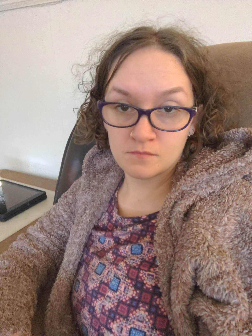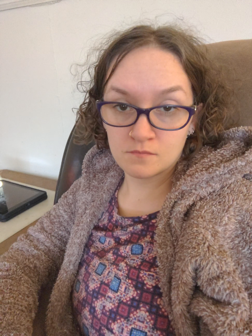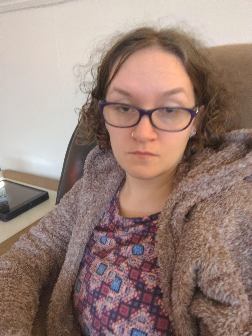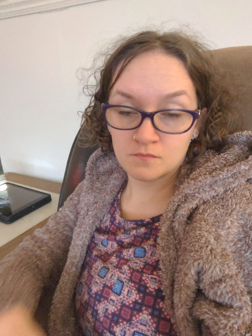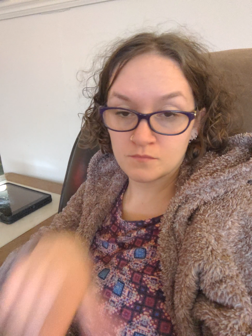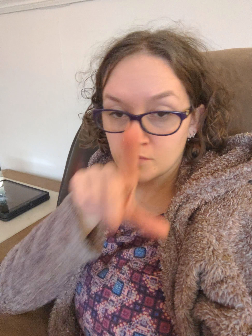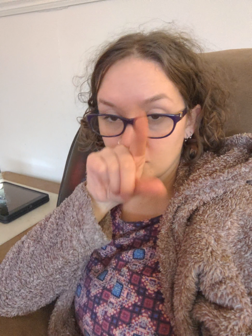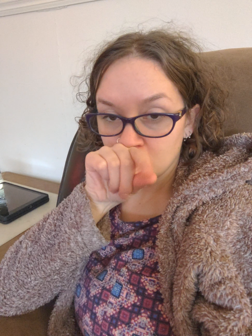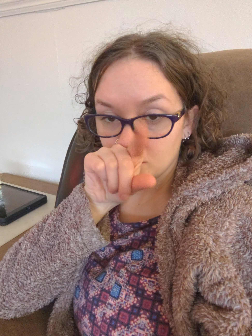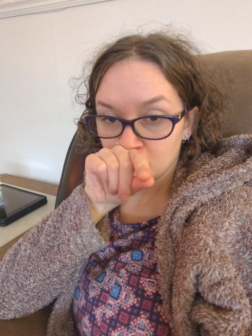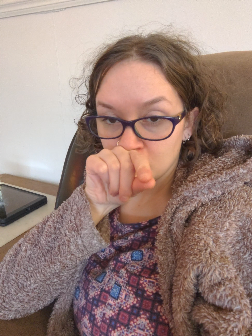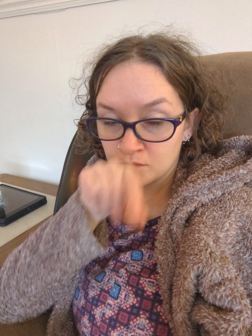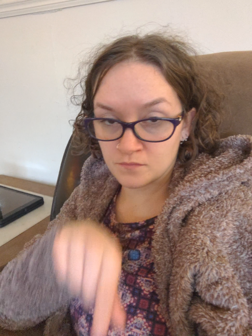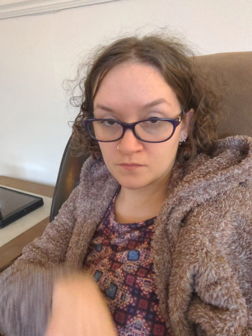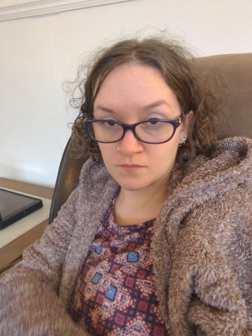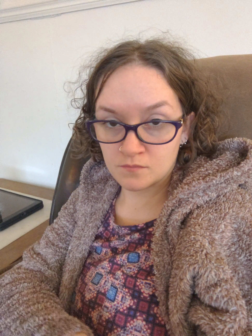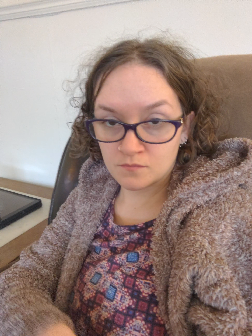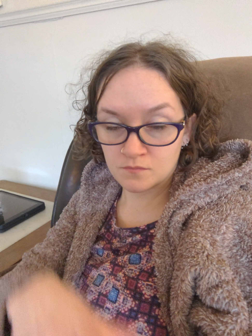bird